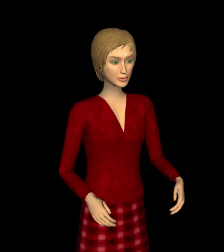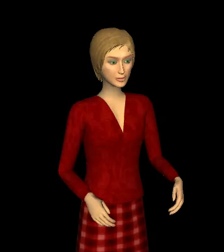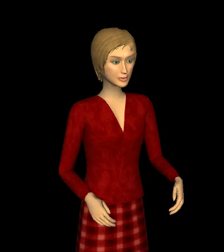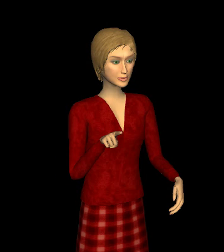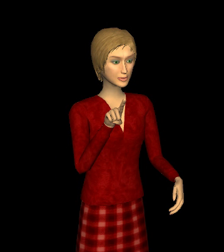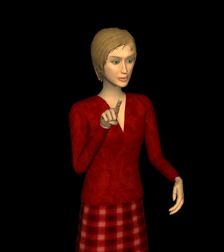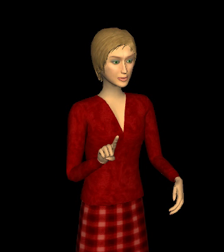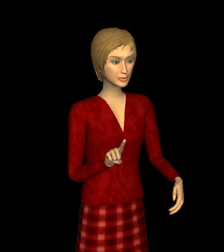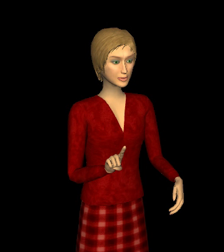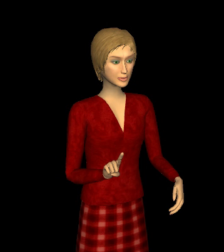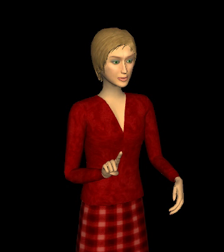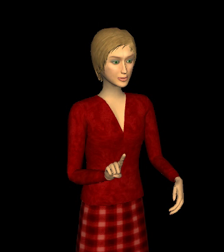يستجوب